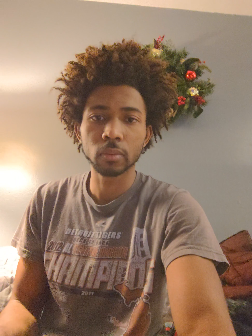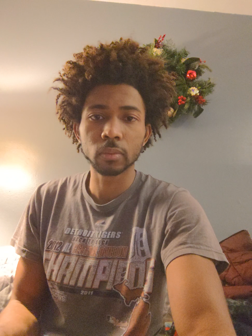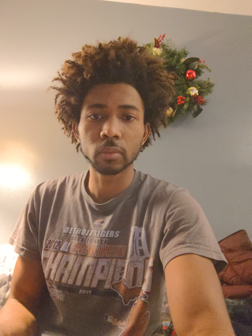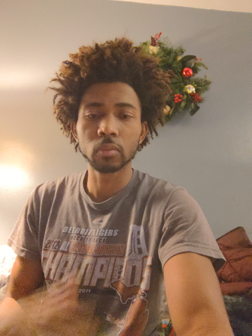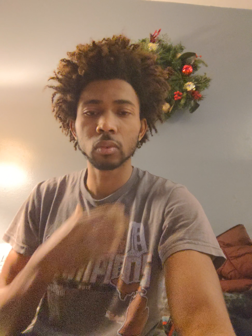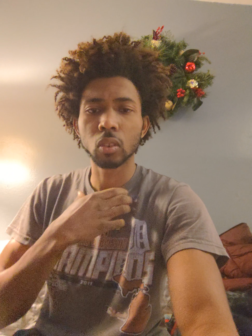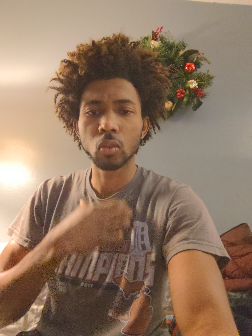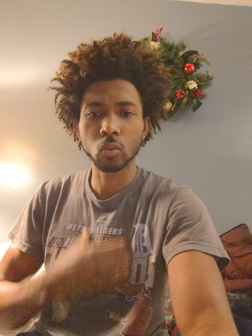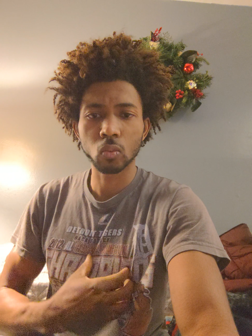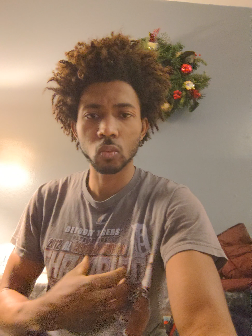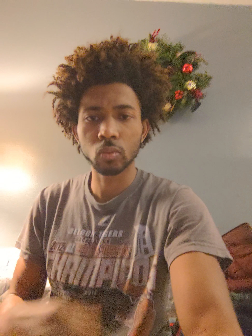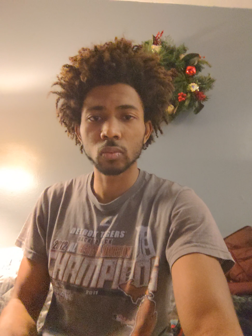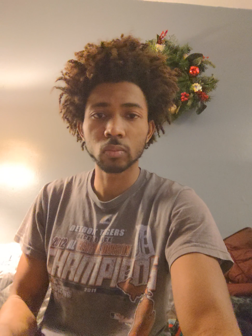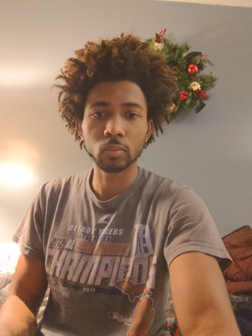hungry